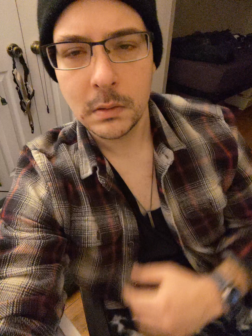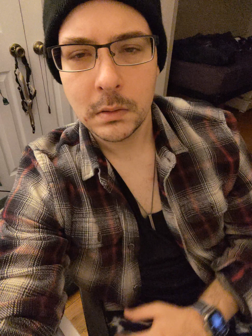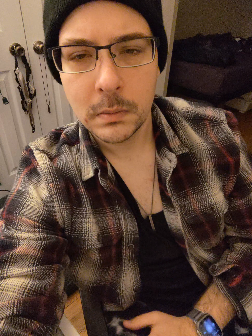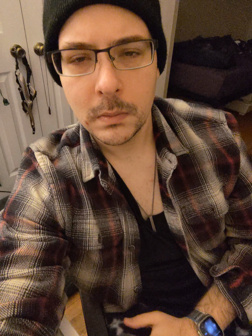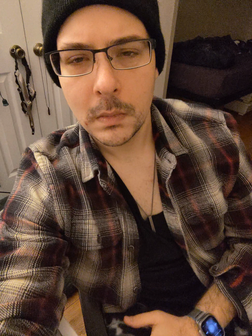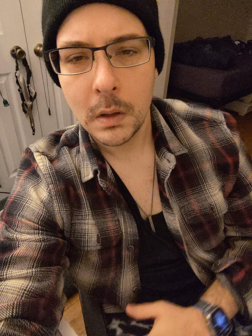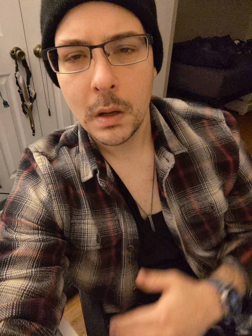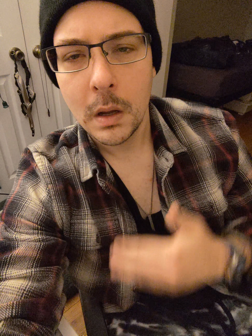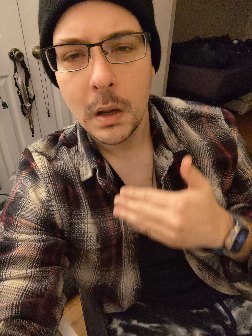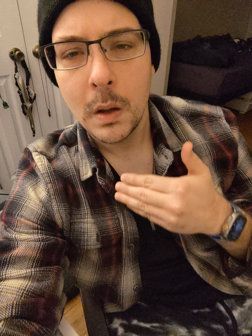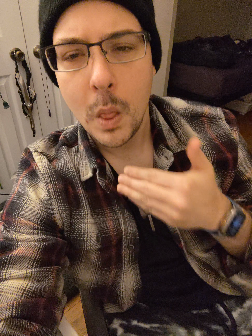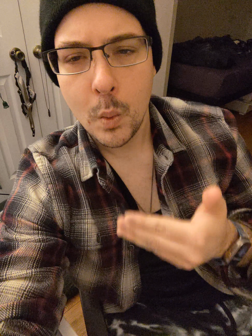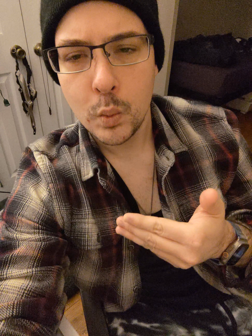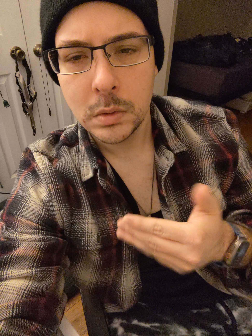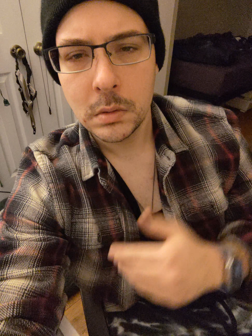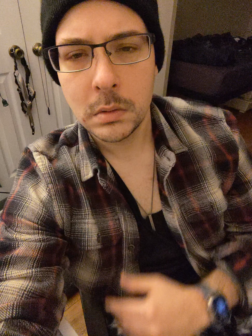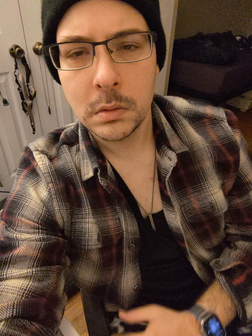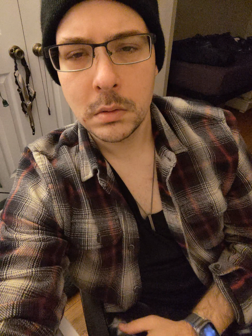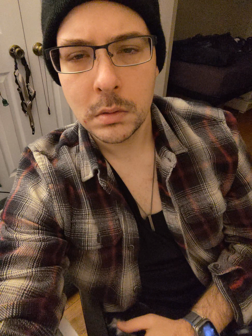close